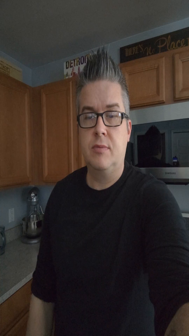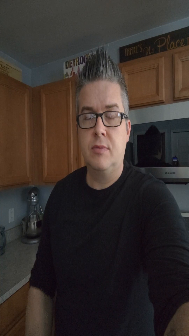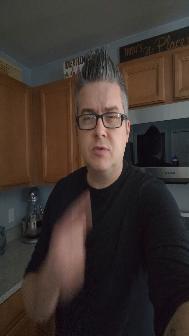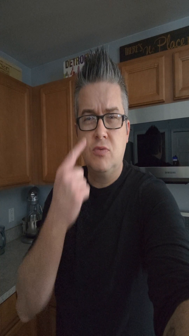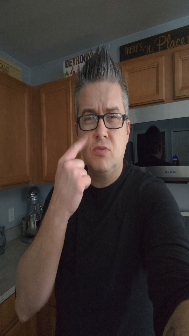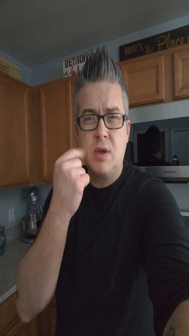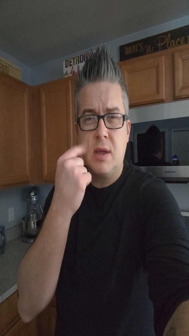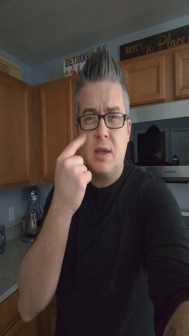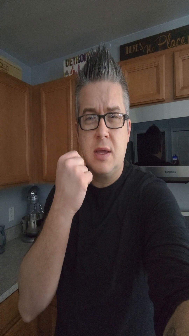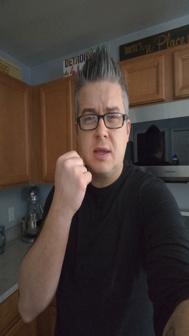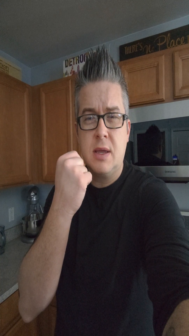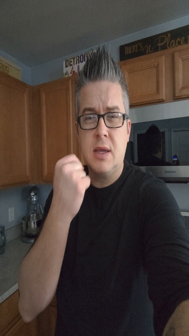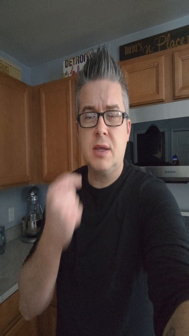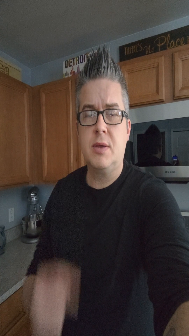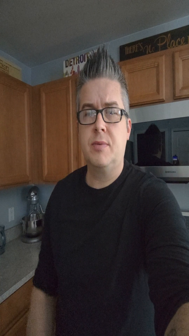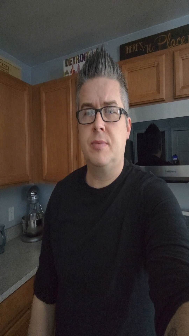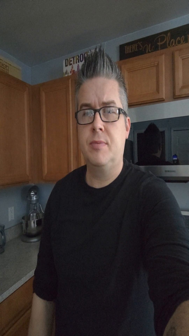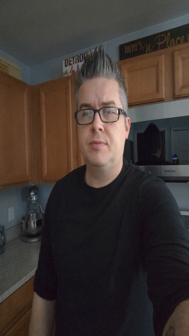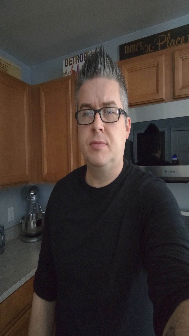cry